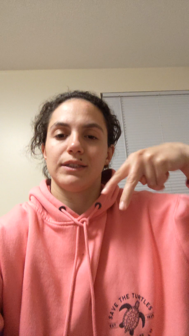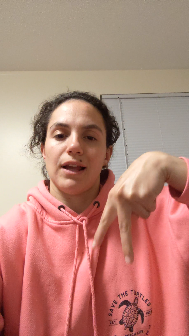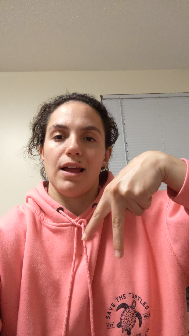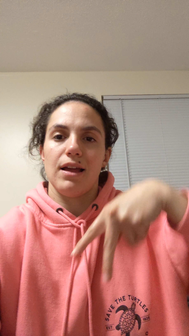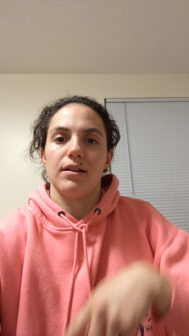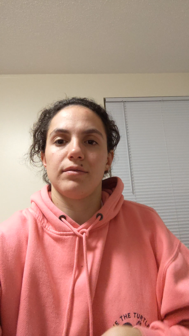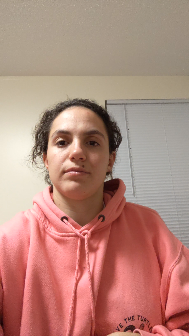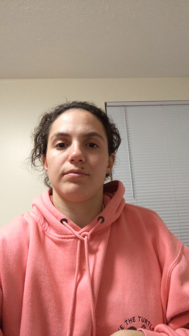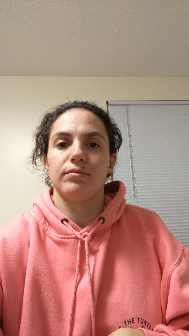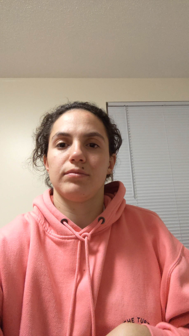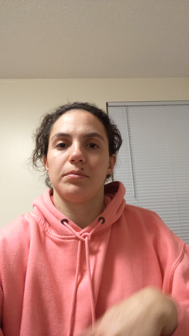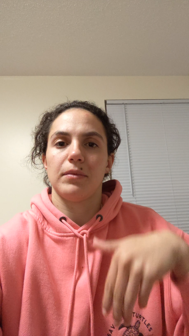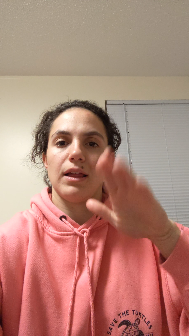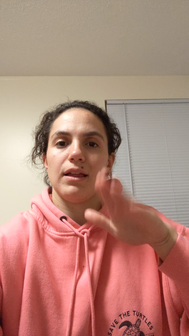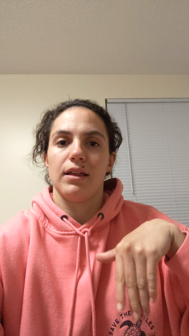paint